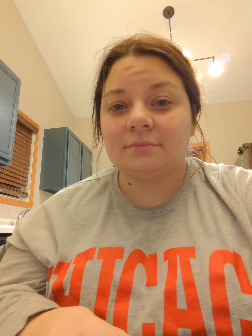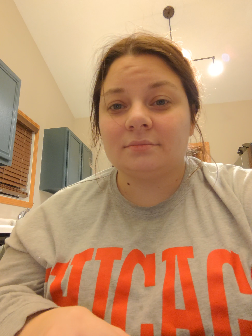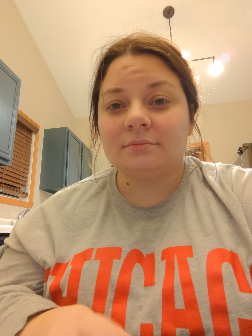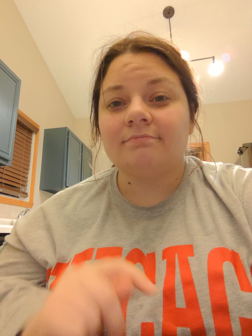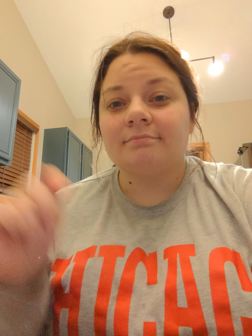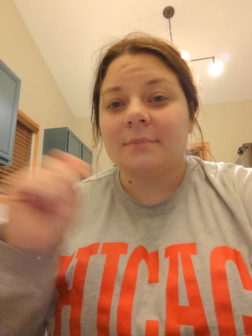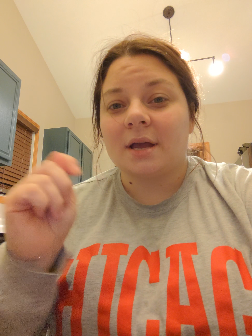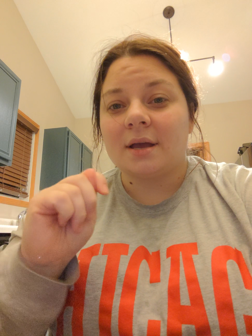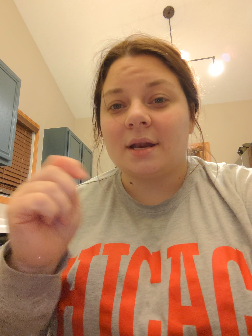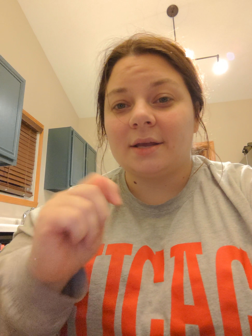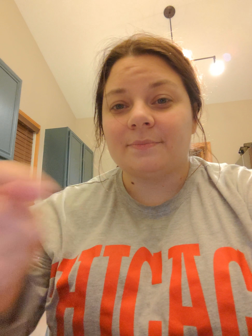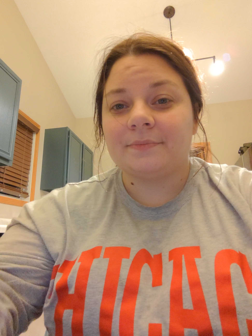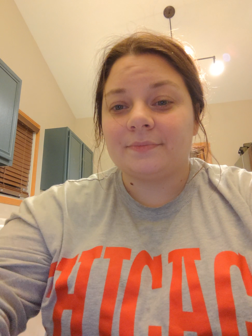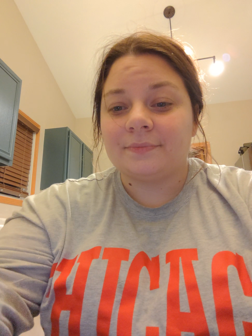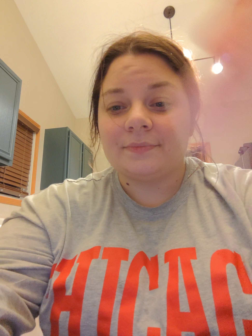potty